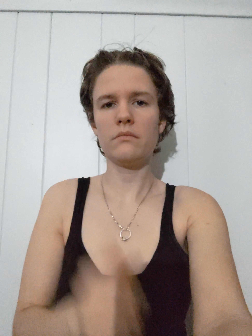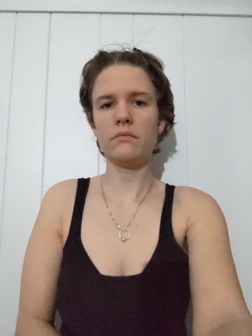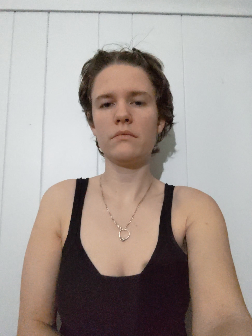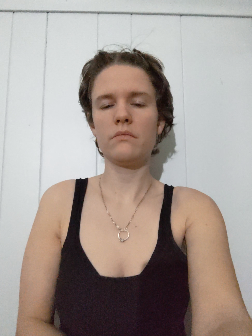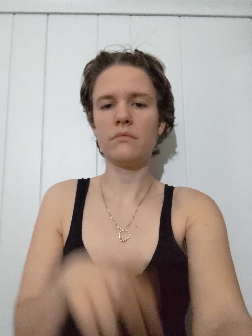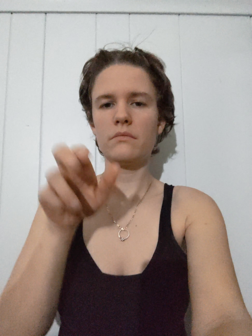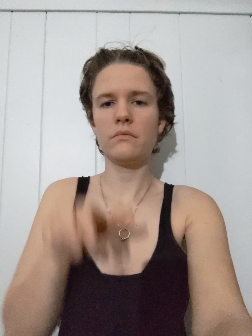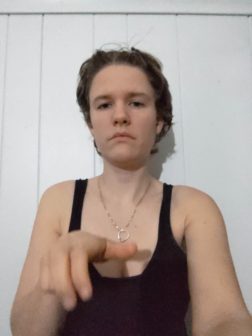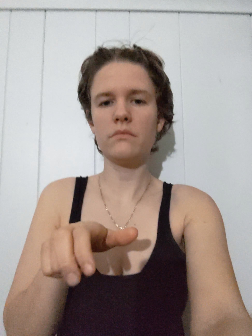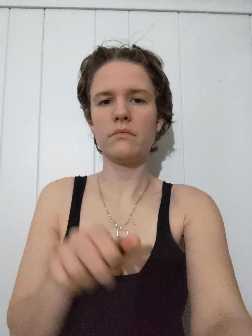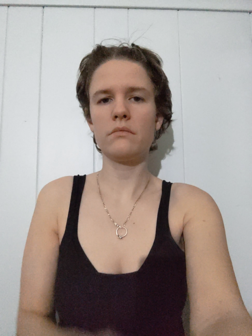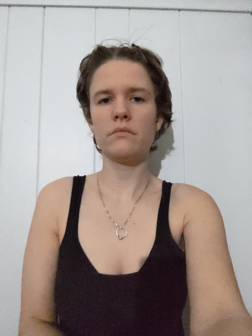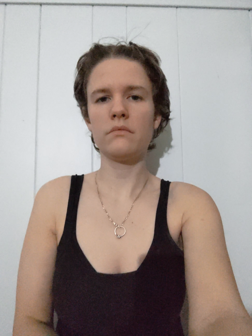chair